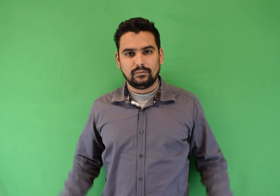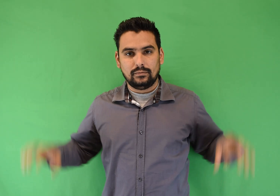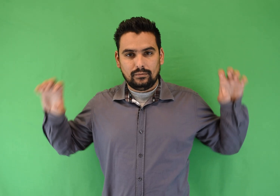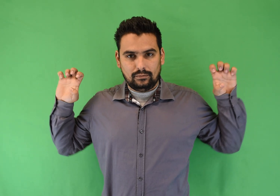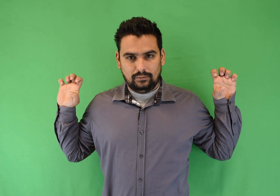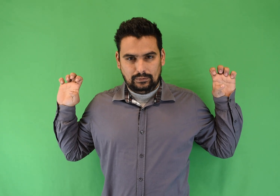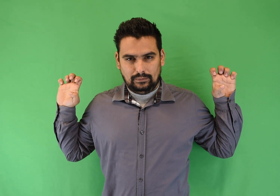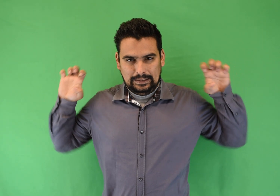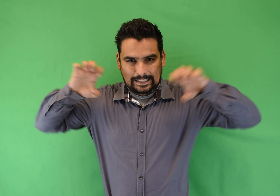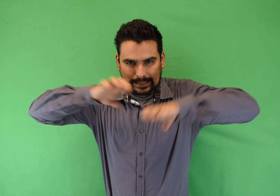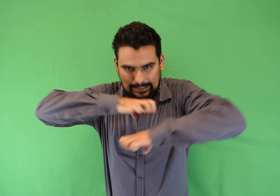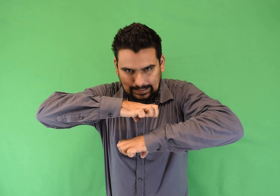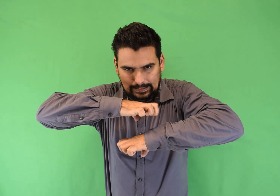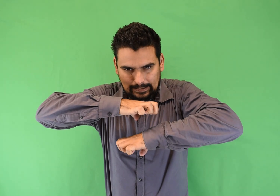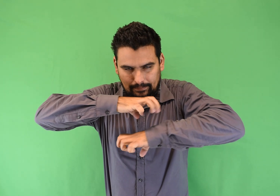epilepsia